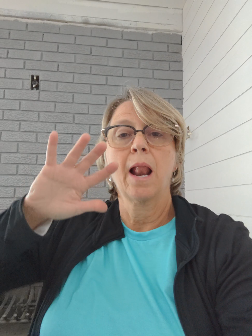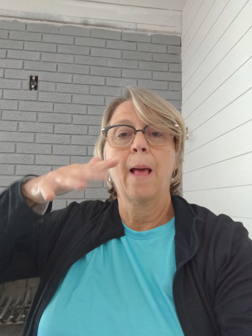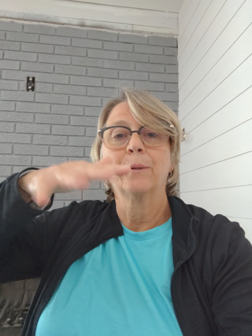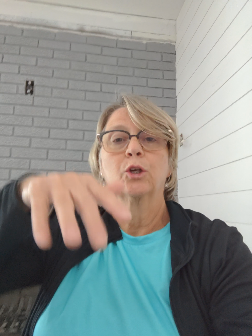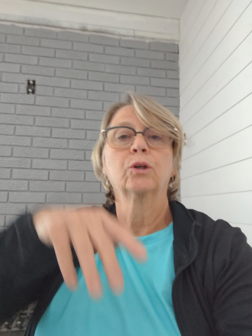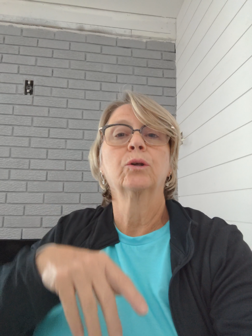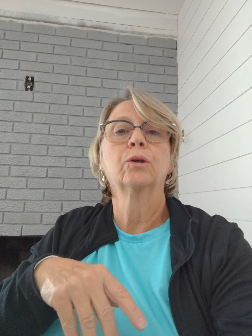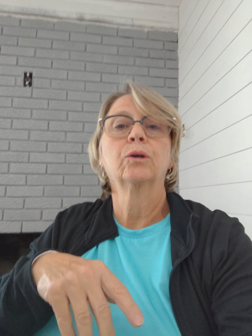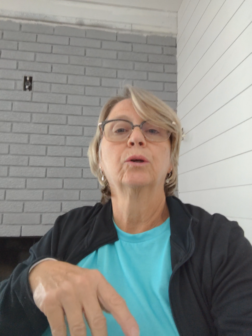helicopter